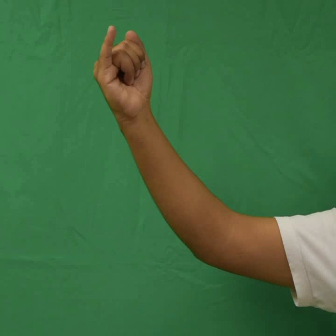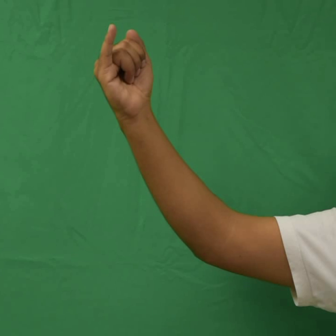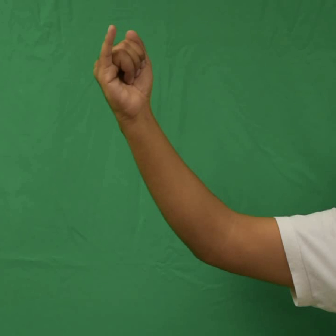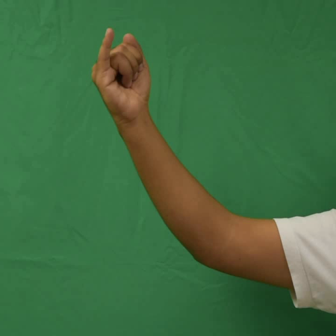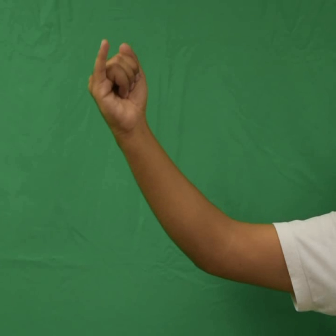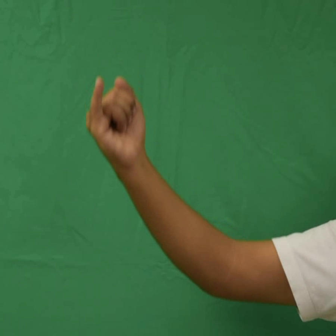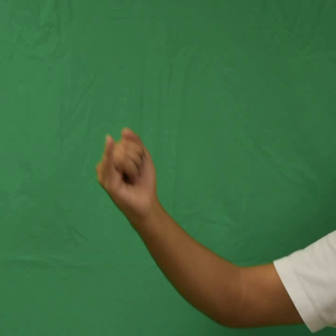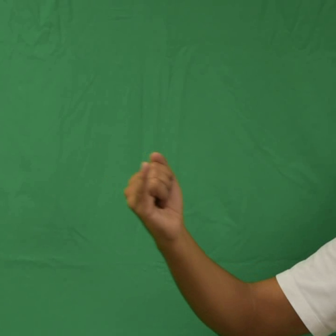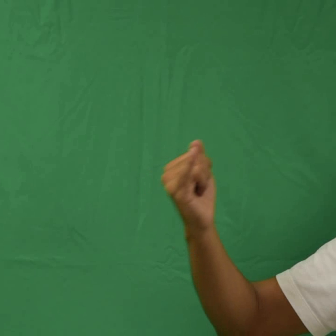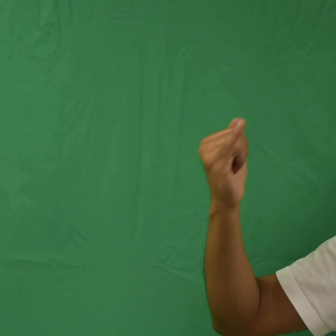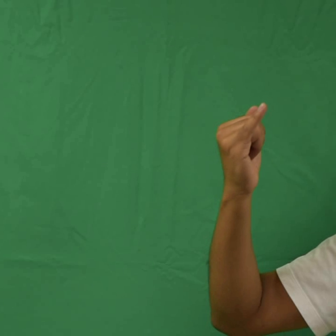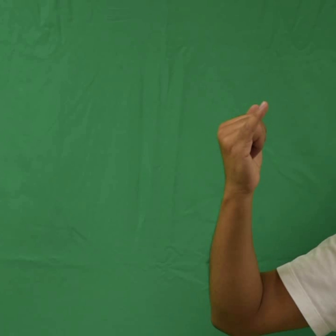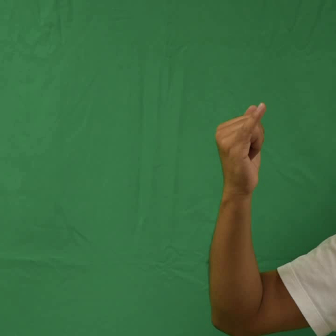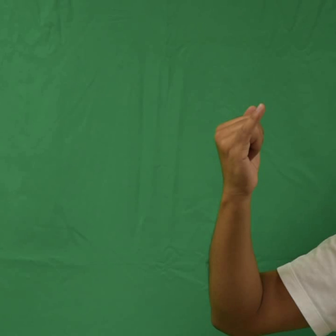J